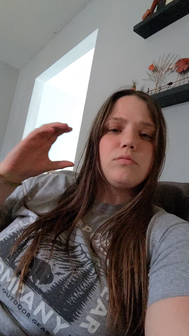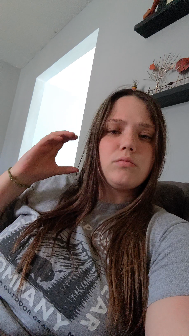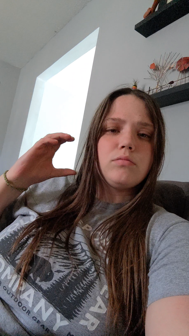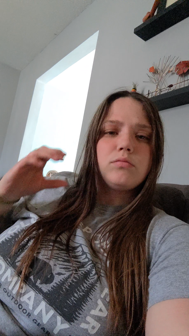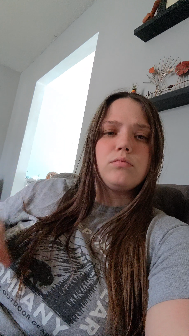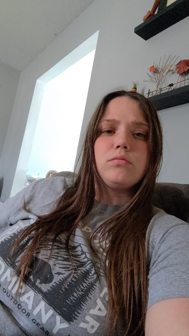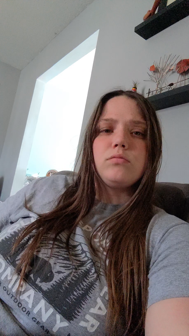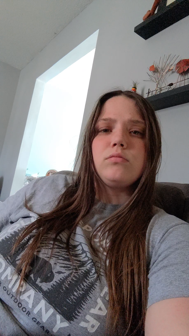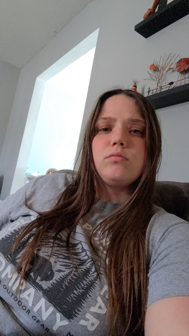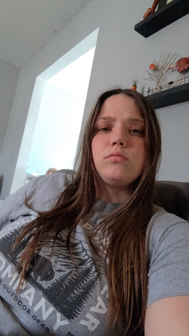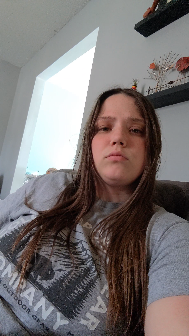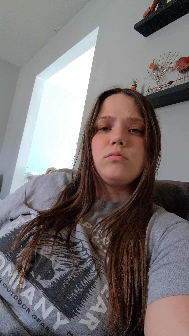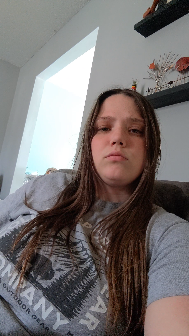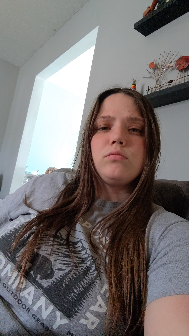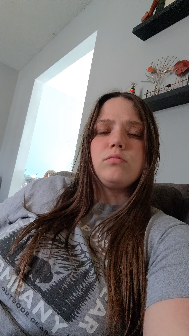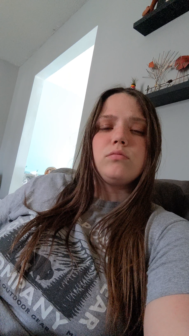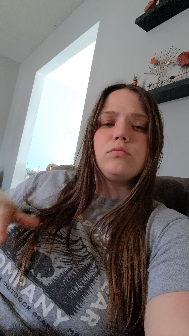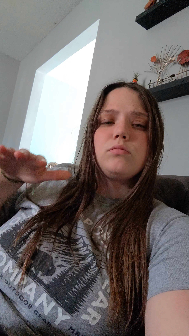full